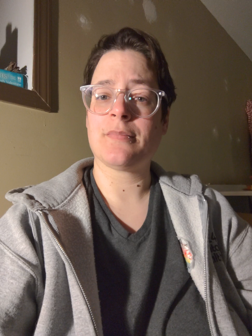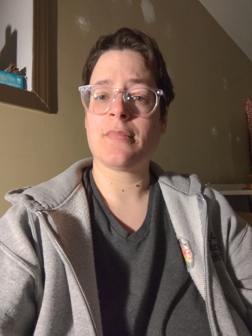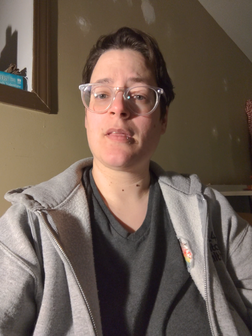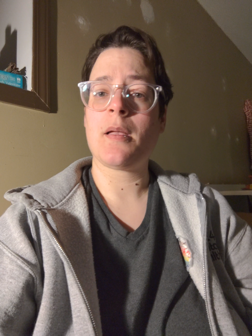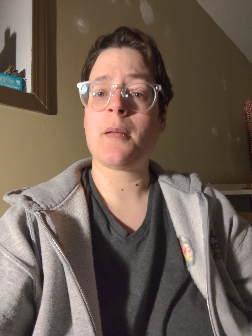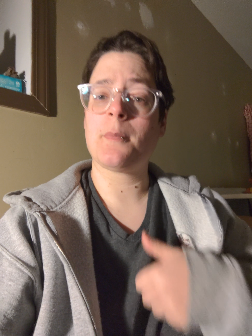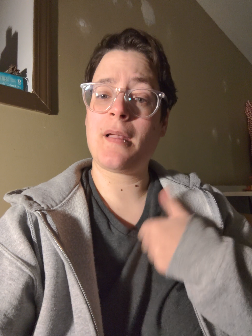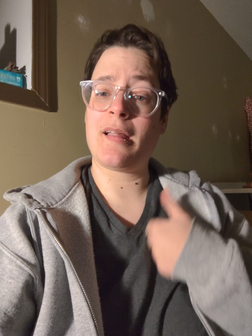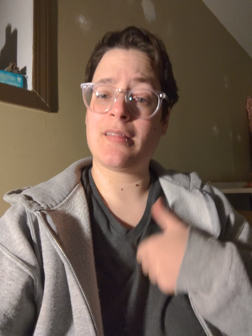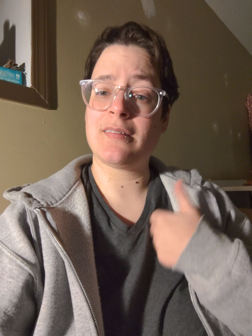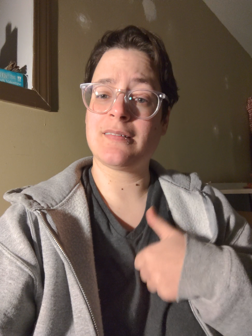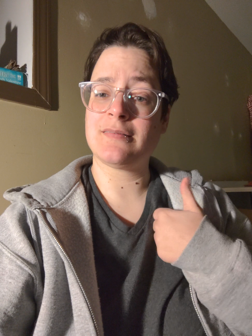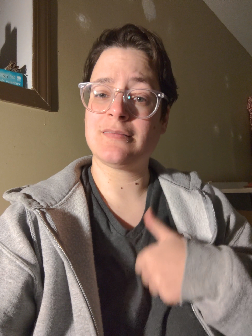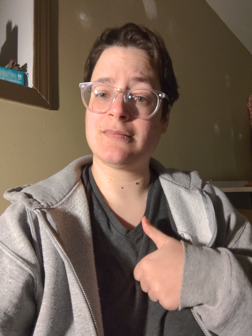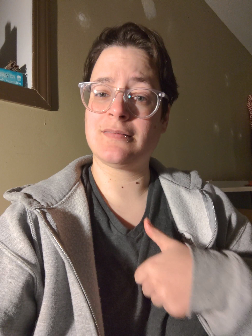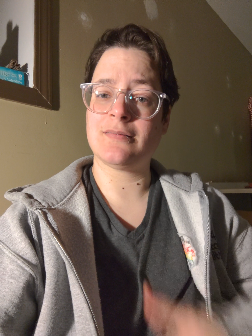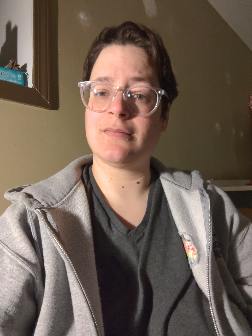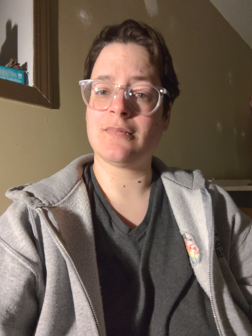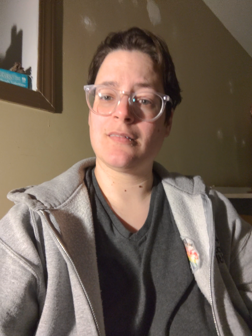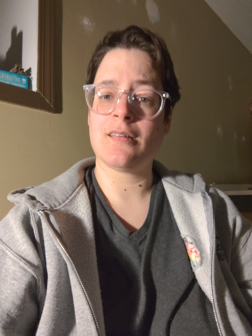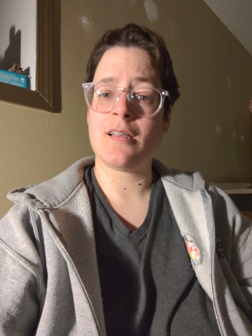bath